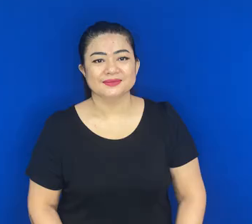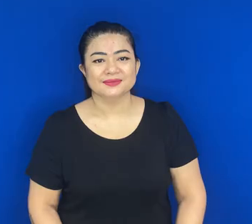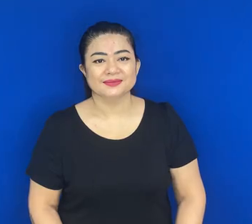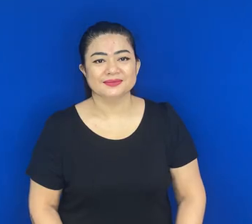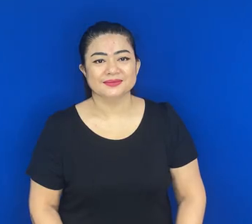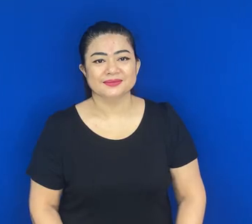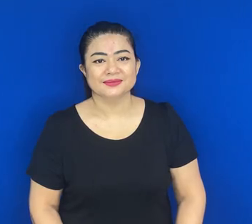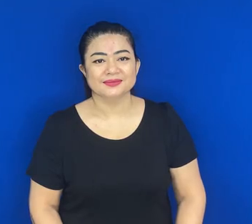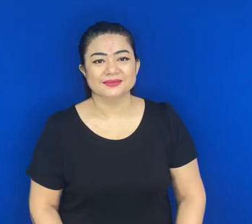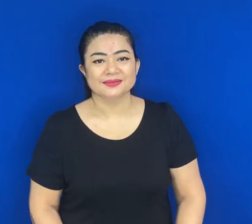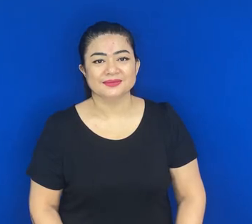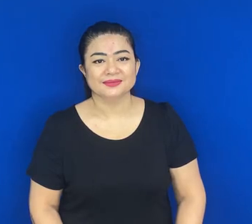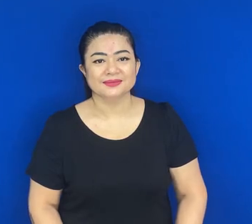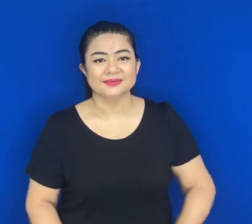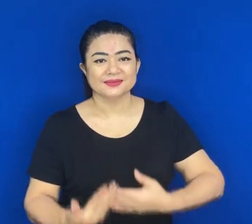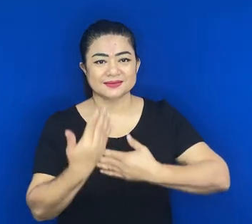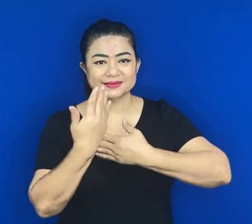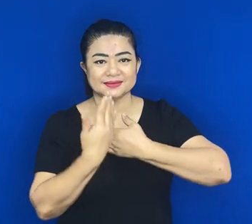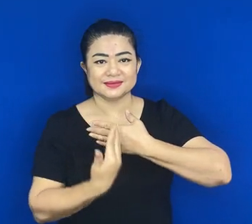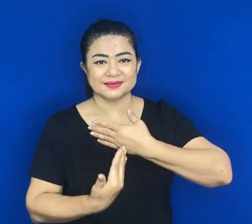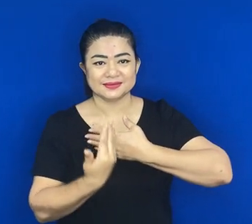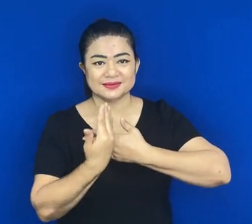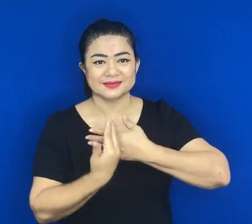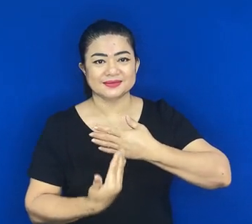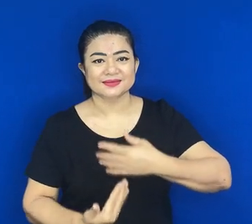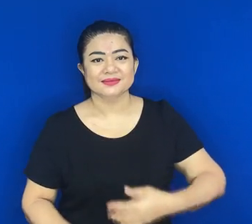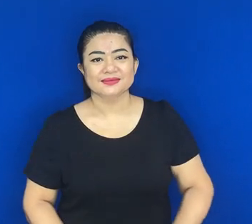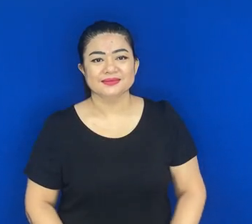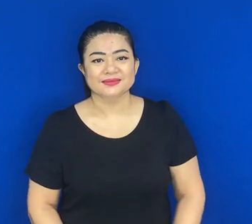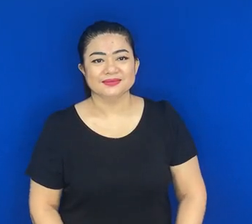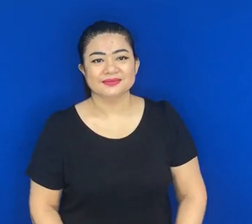bread